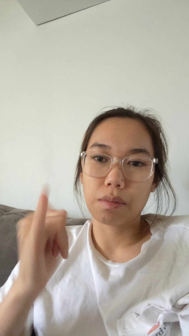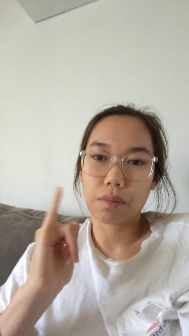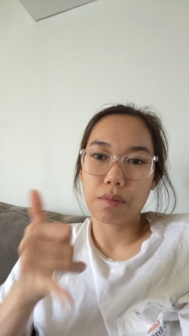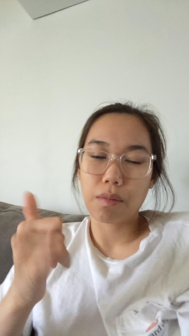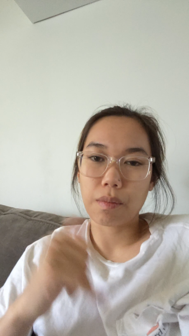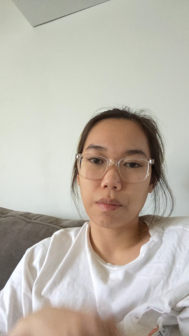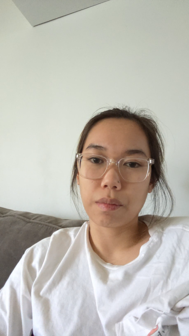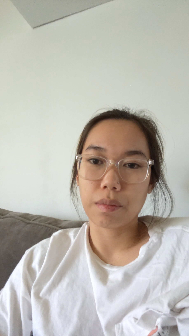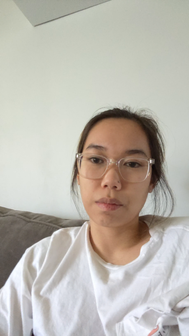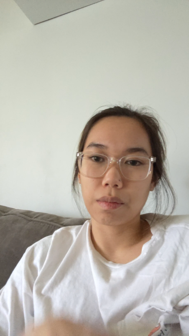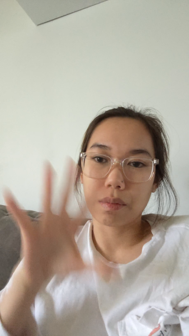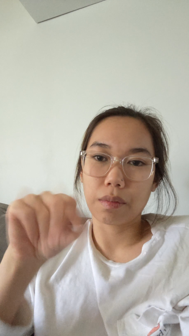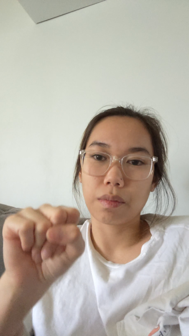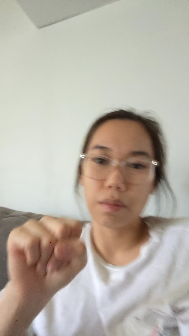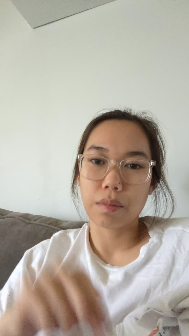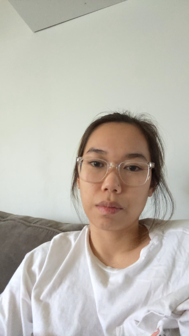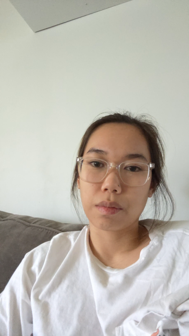catch